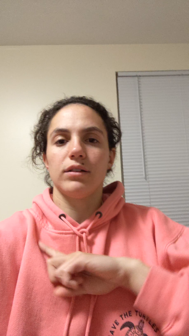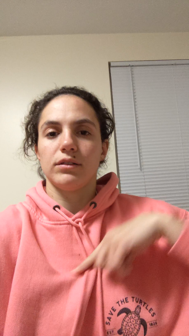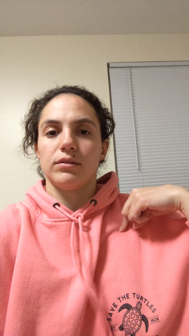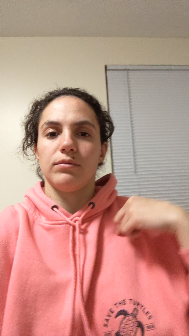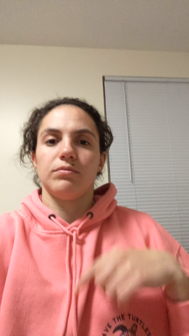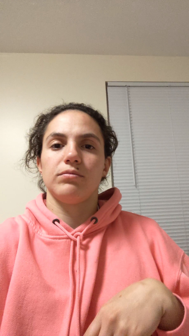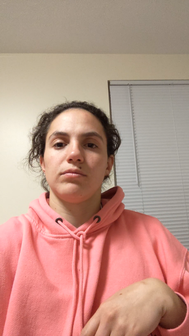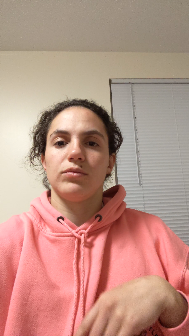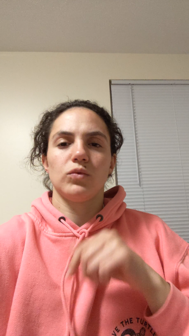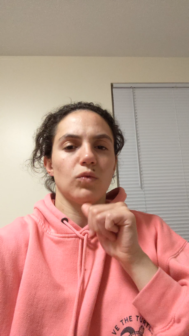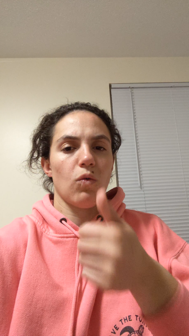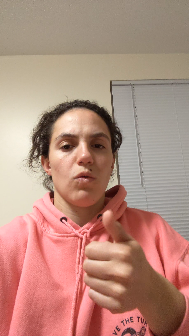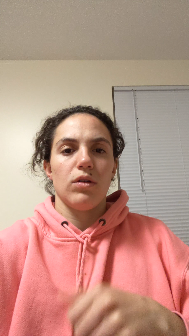don't